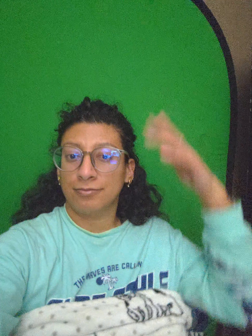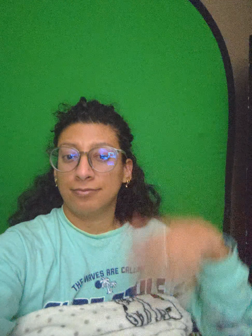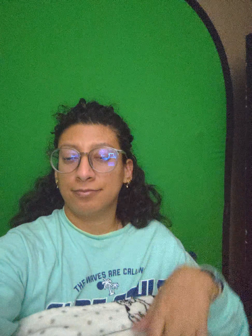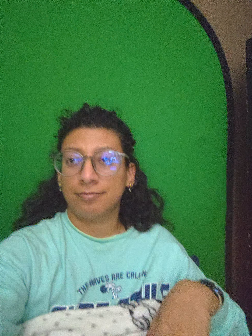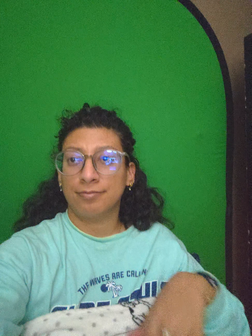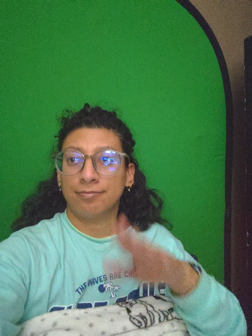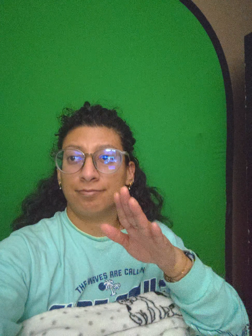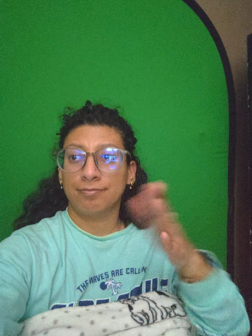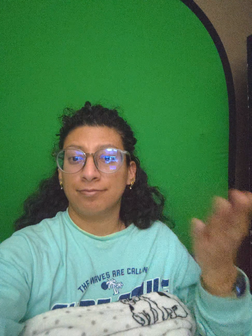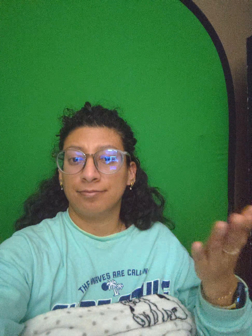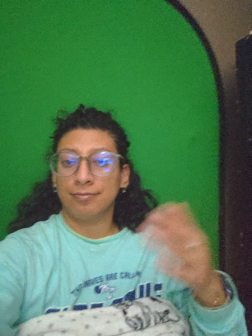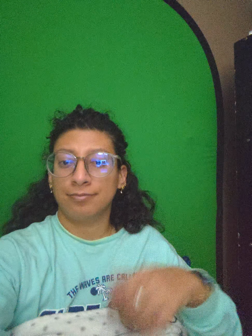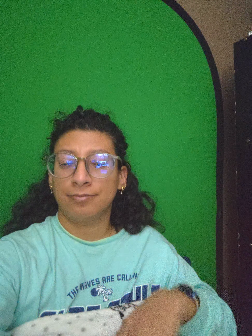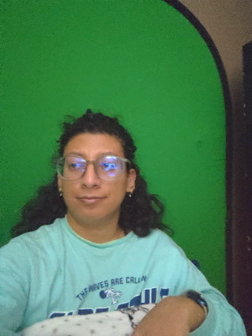book